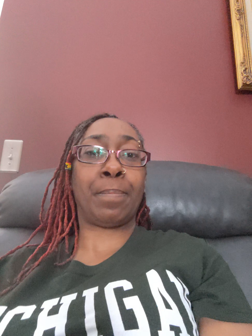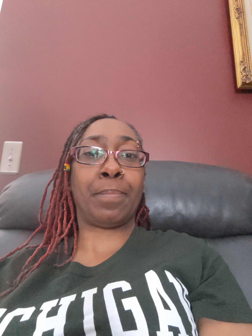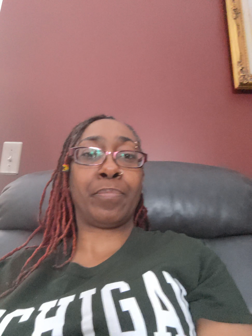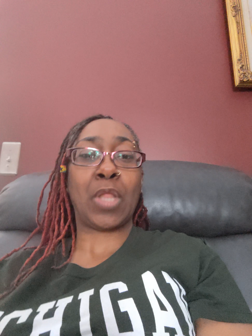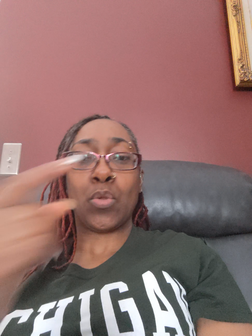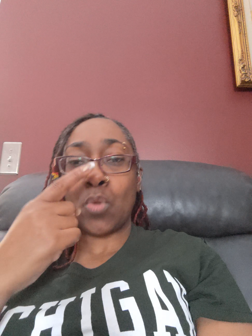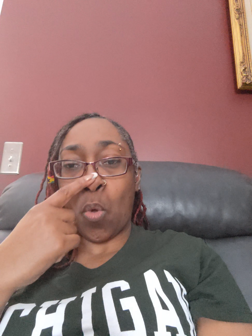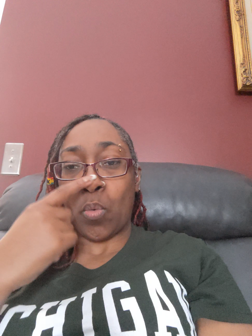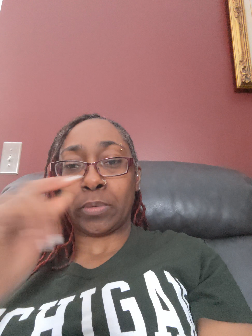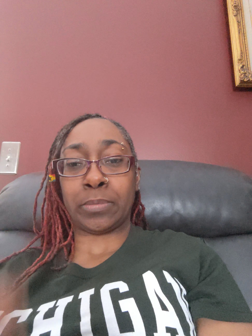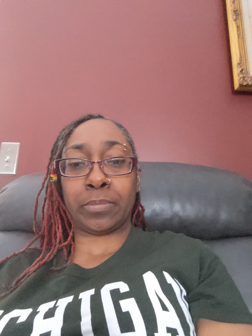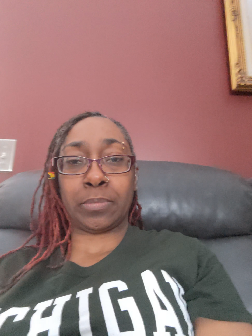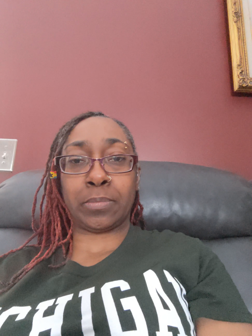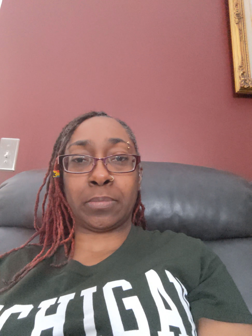nose